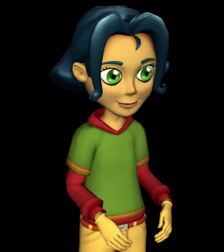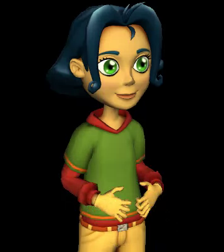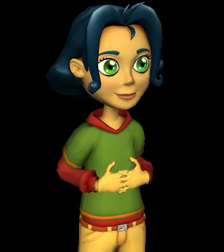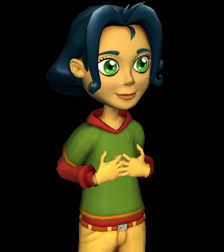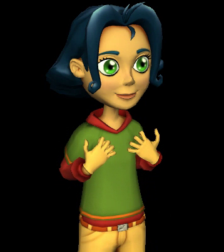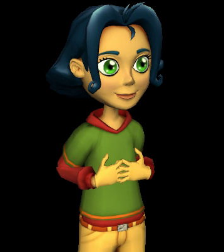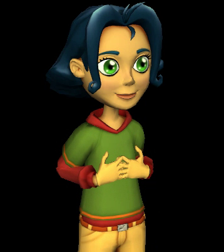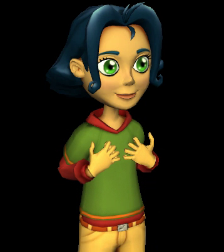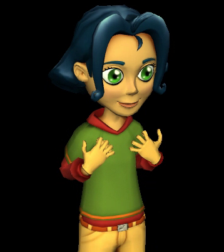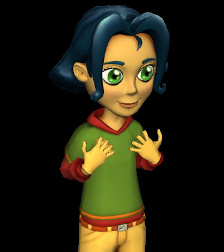غضب